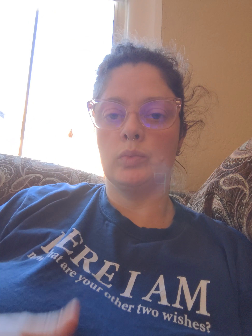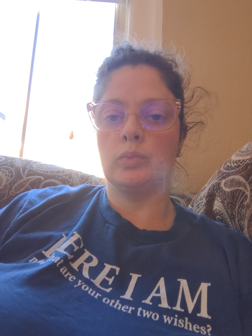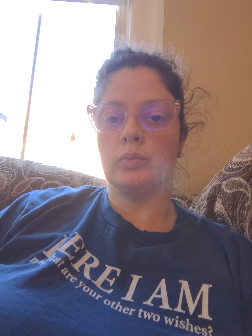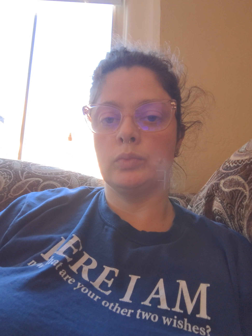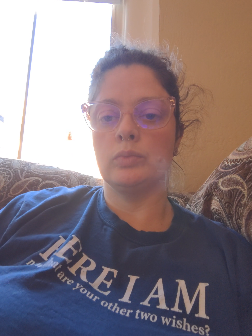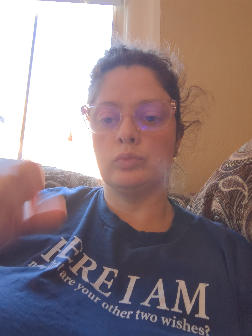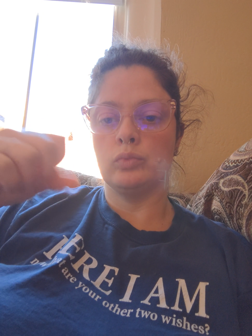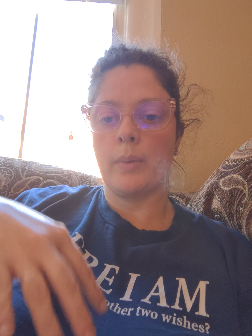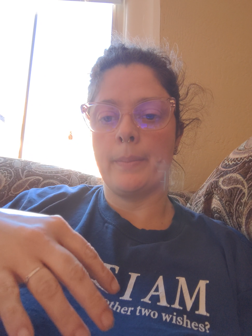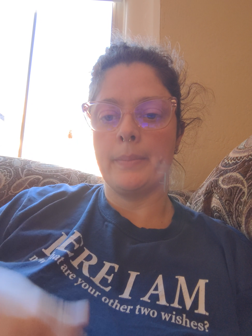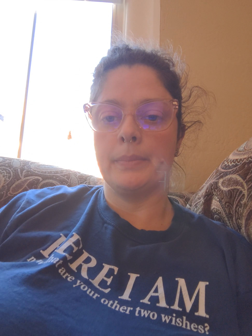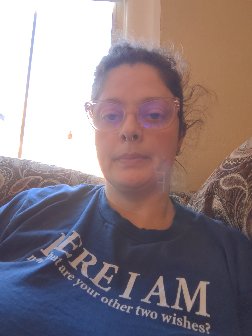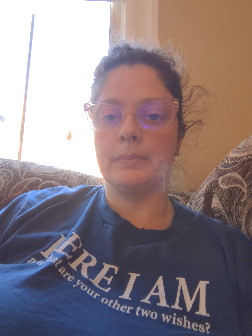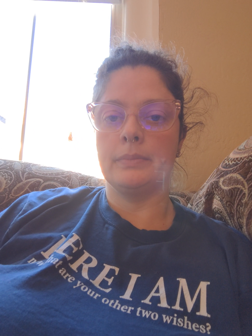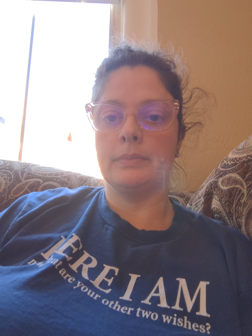drop